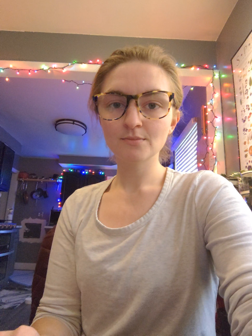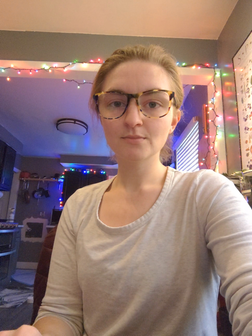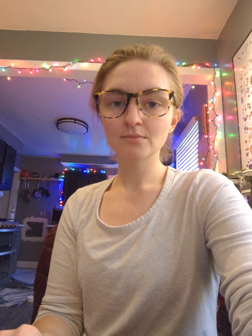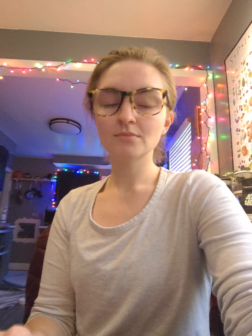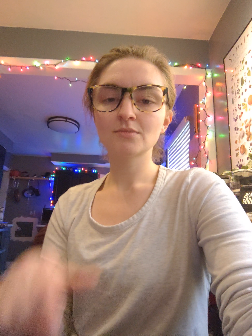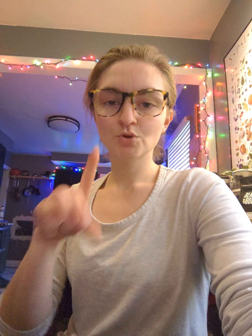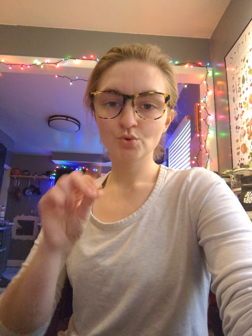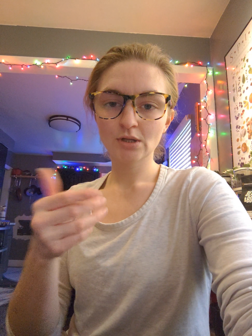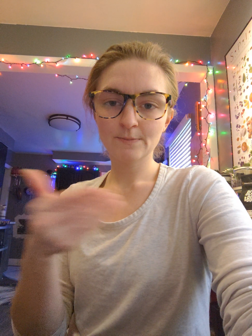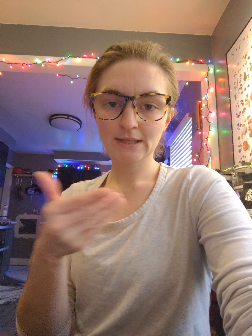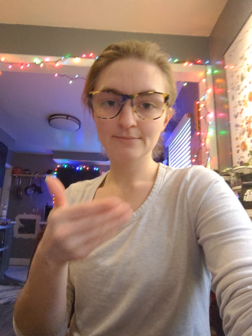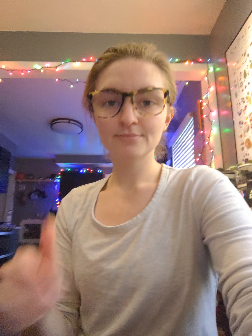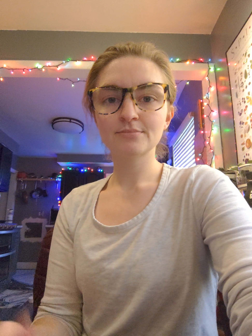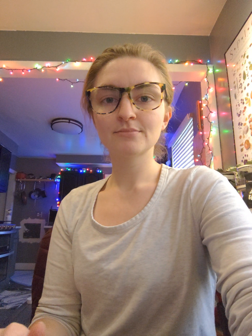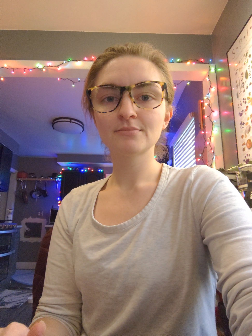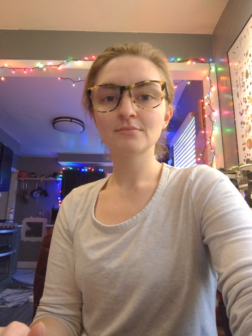puppy